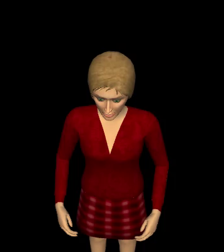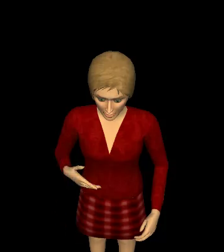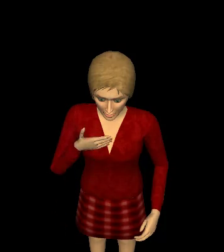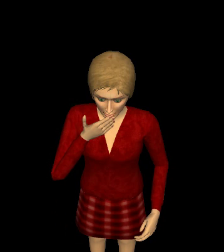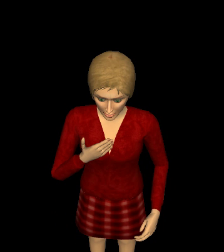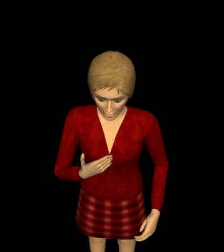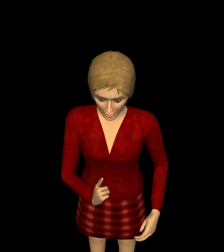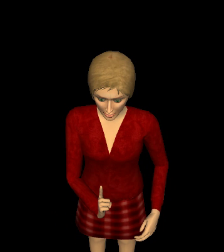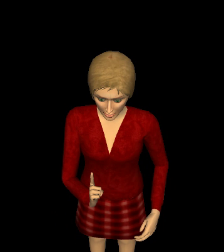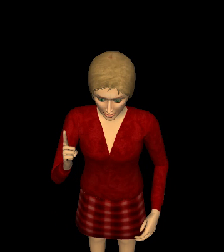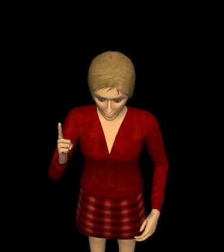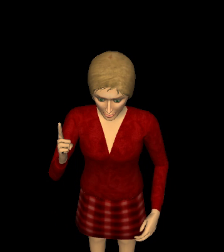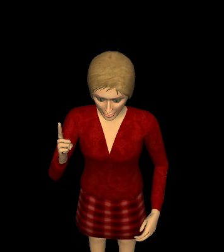الحمدلله